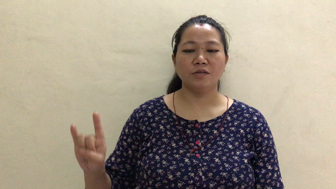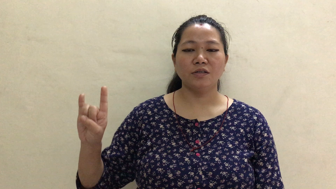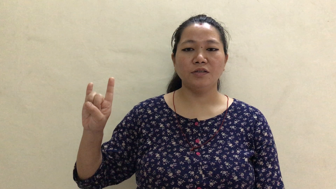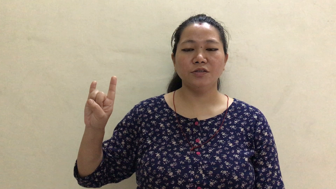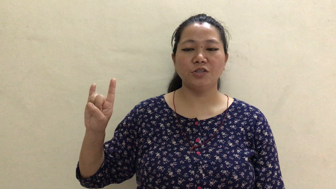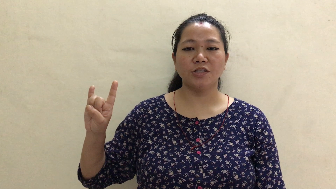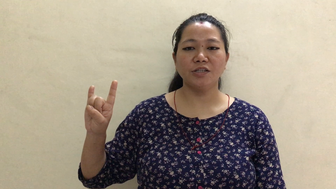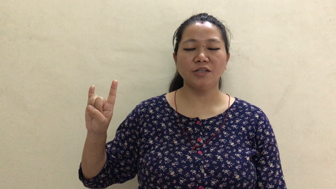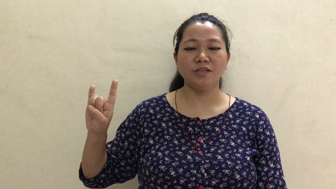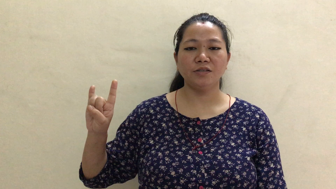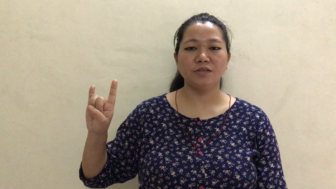झ